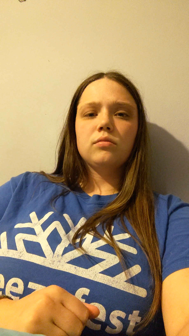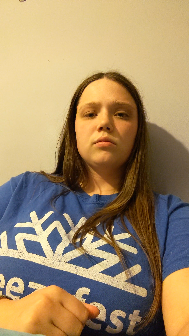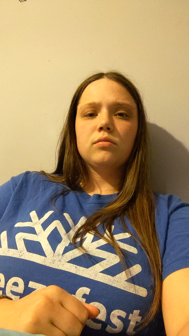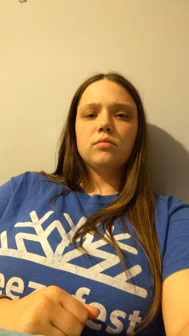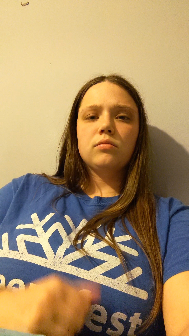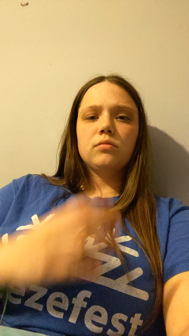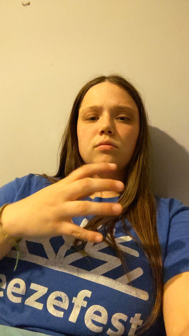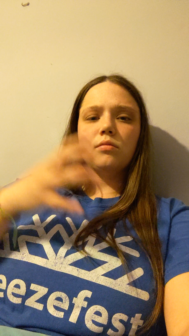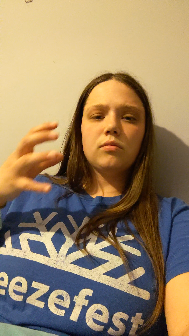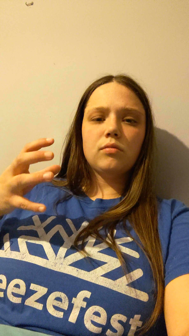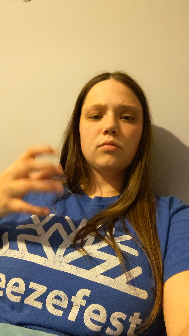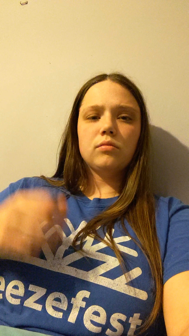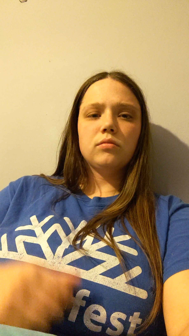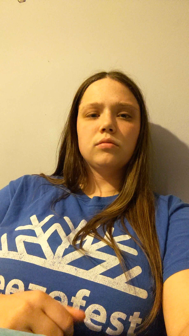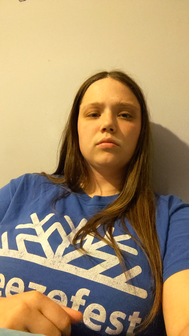a lot